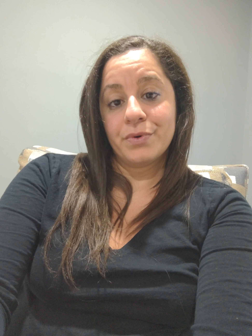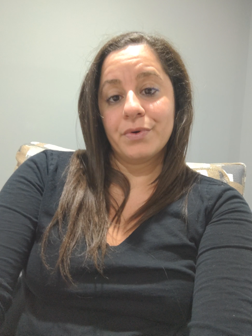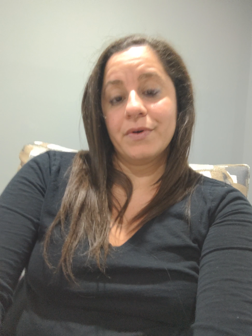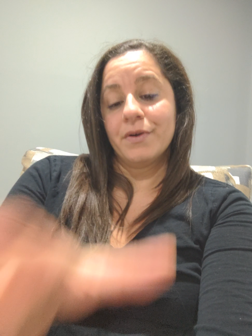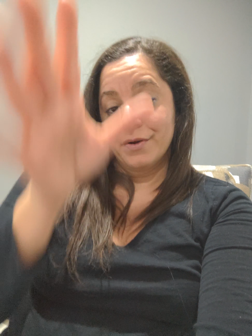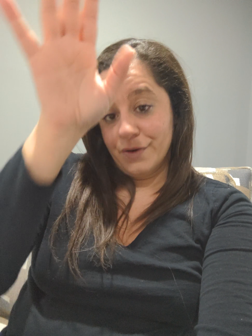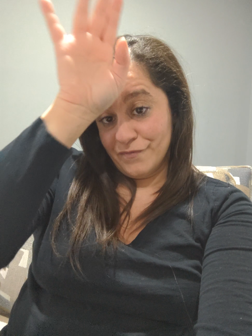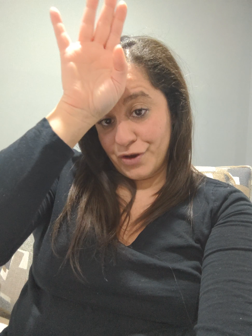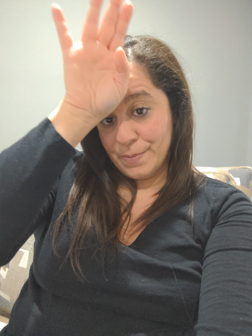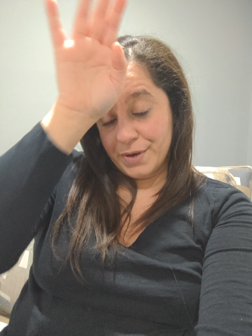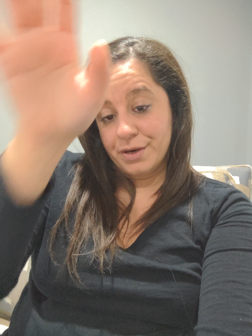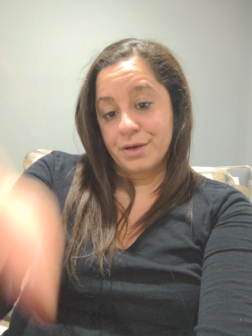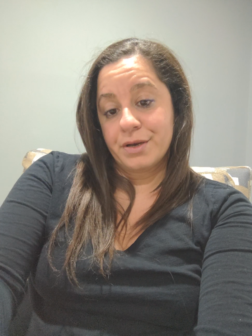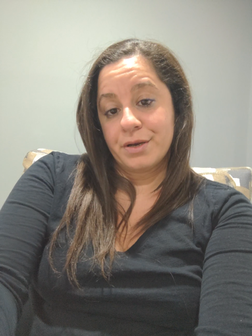fireman